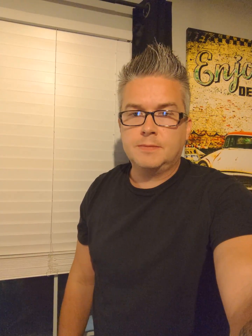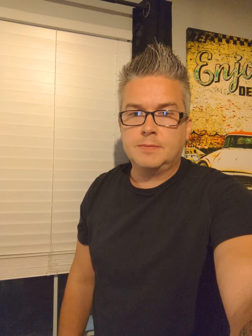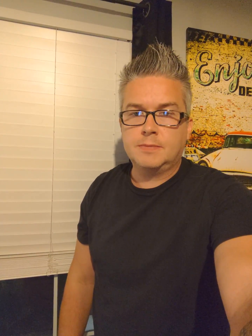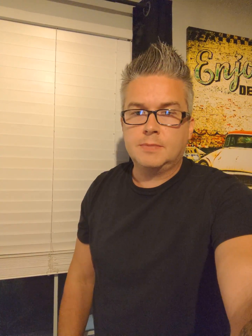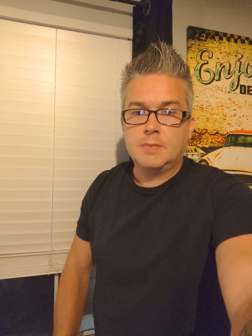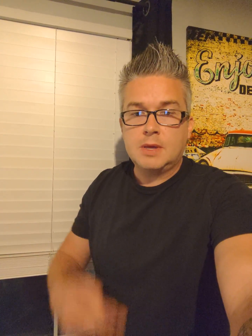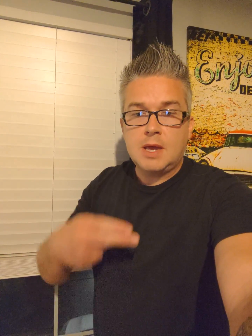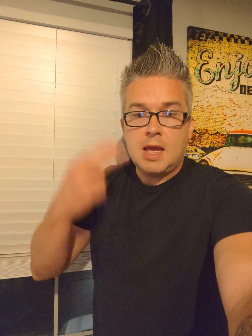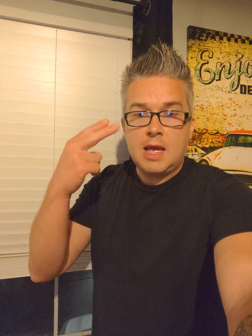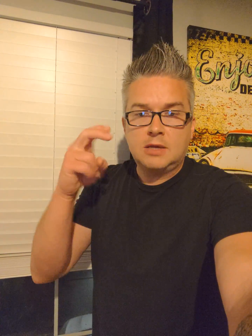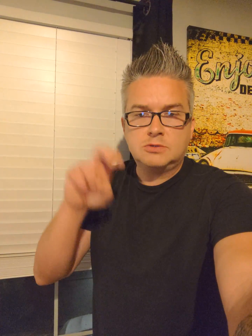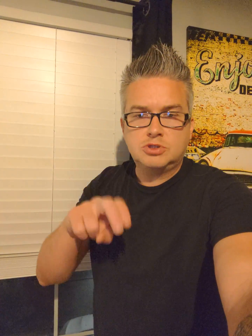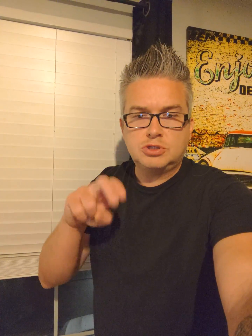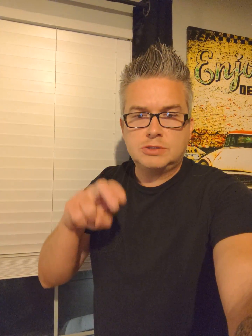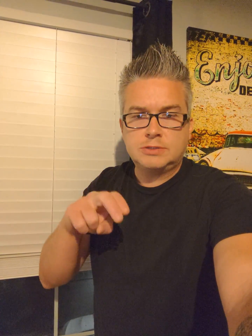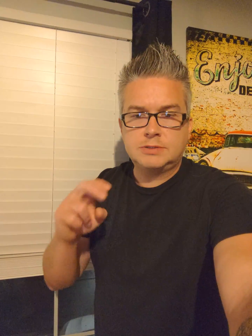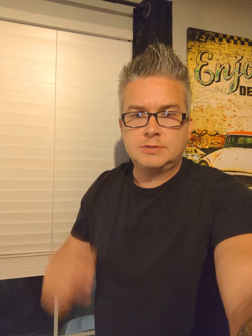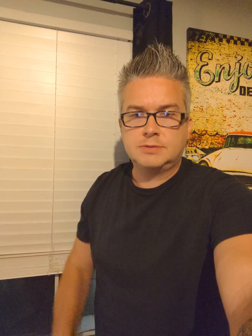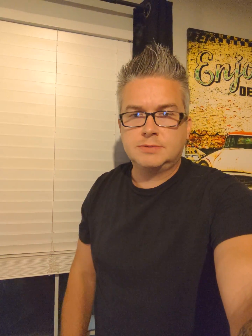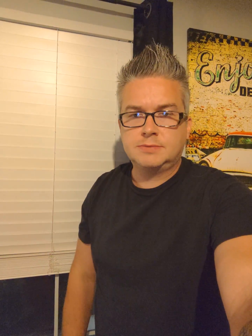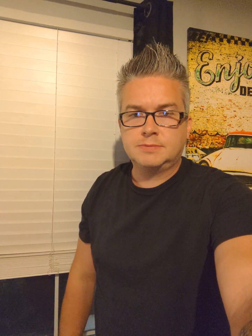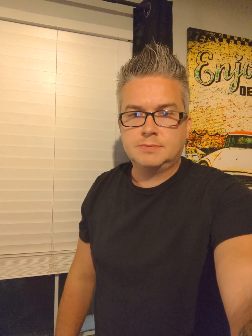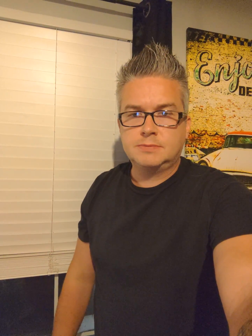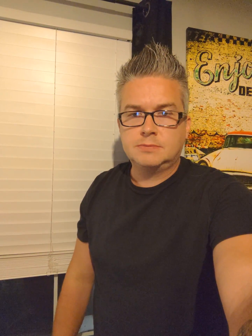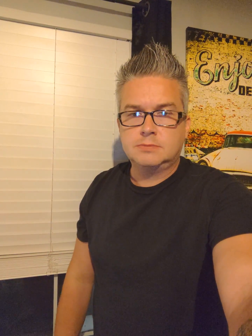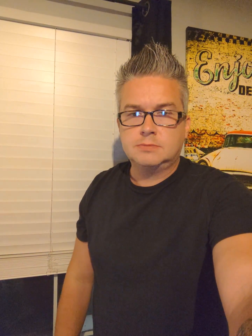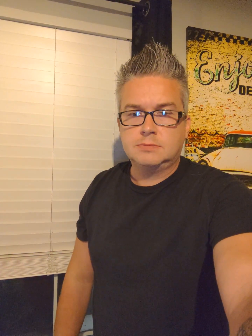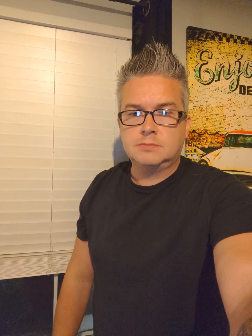high chair